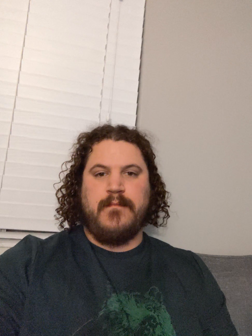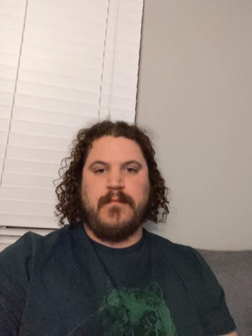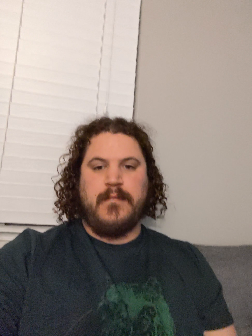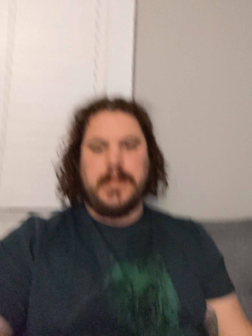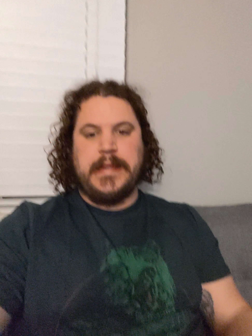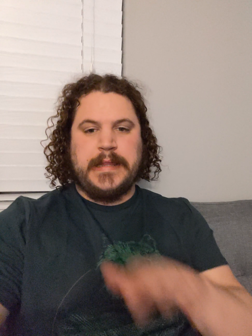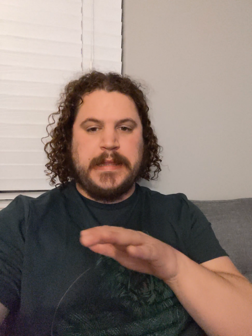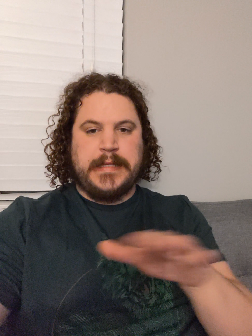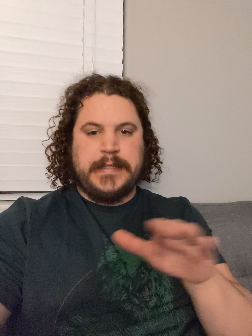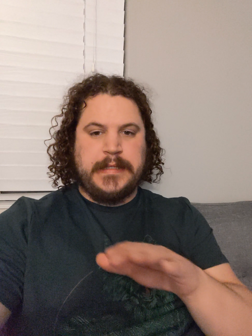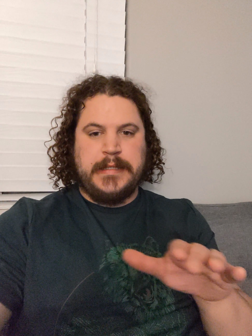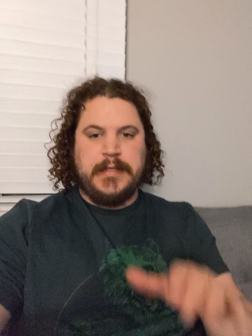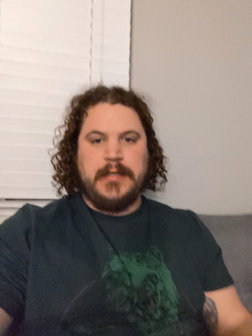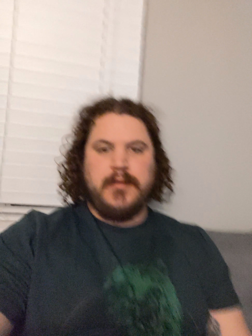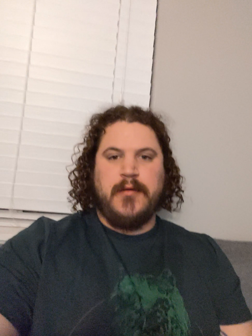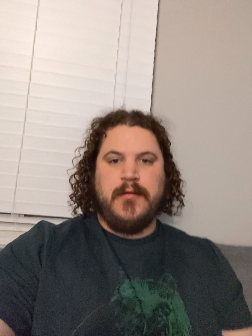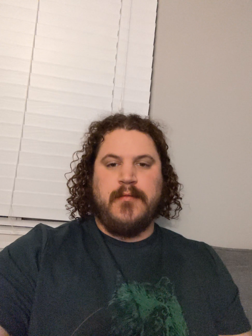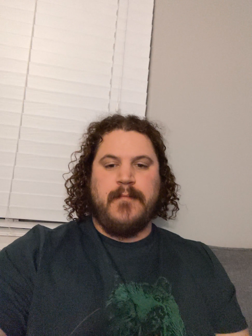clean